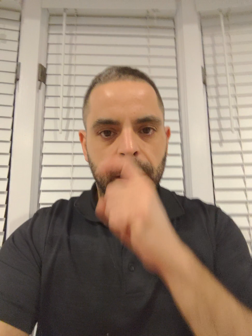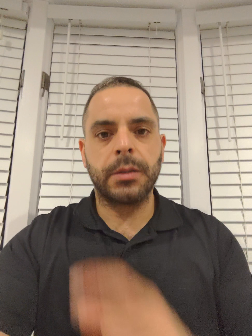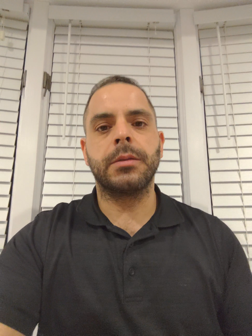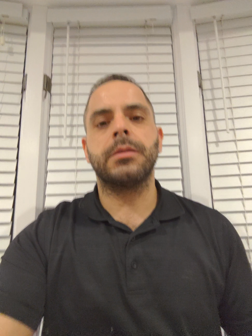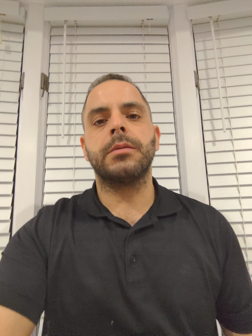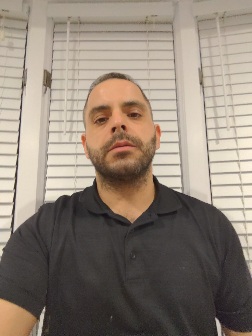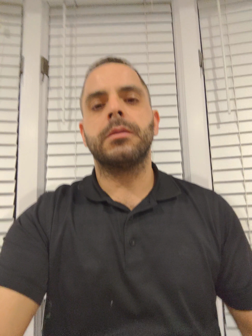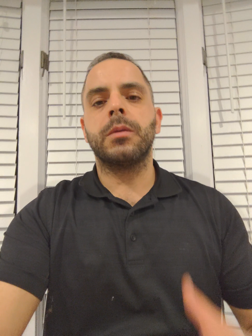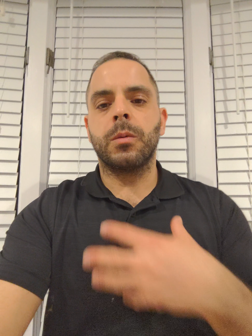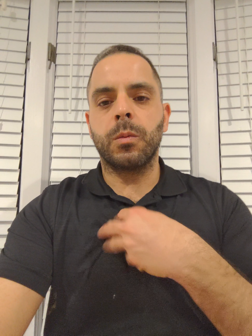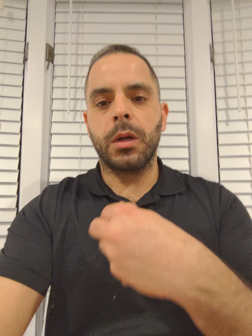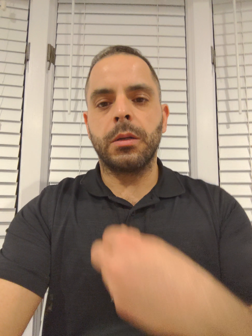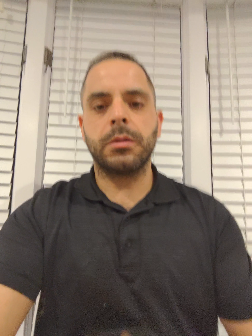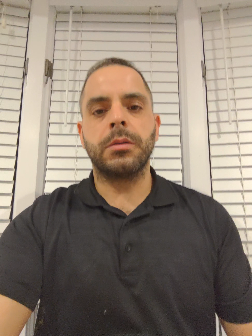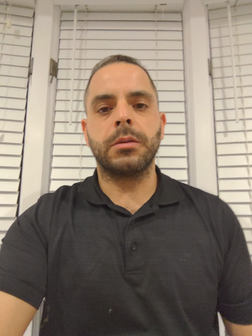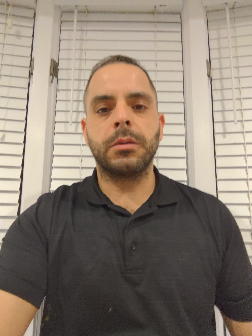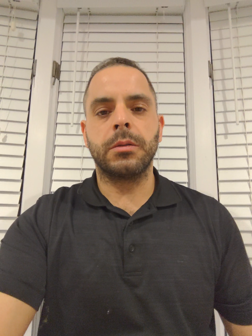white